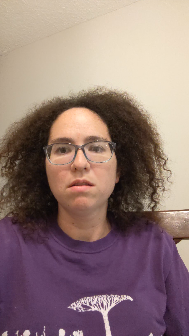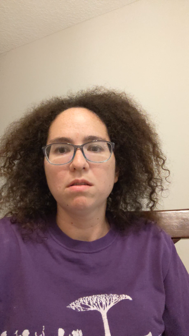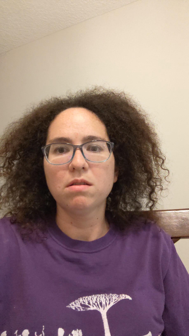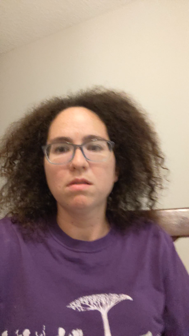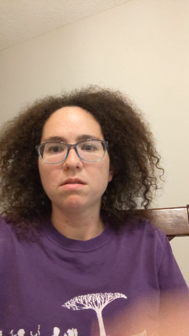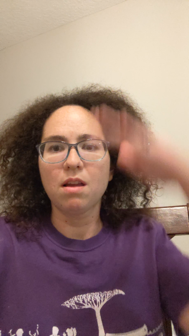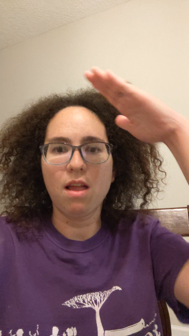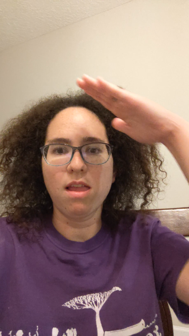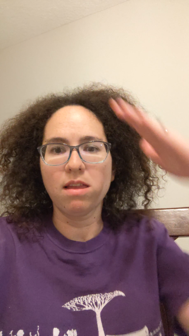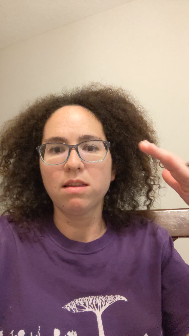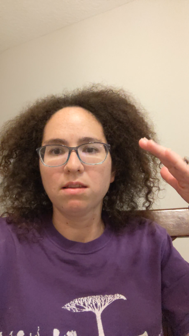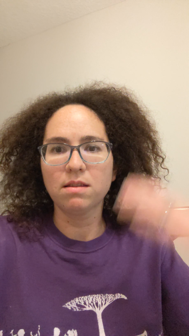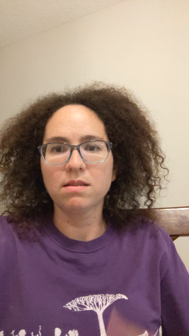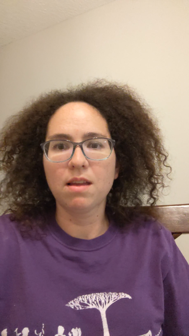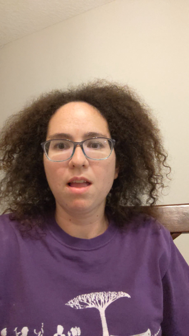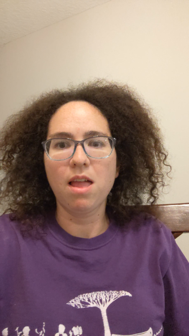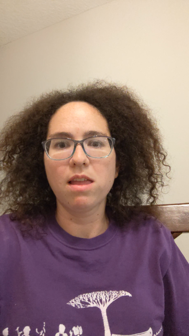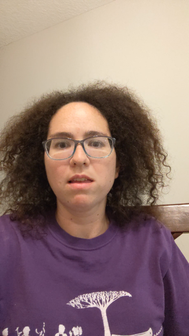roof